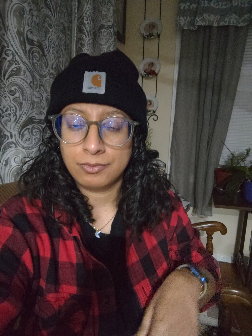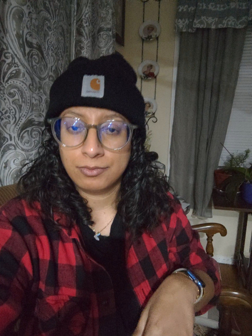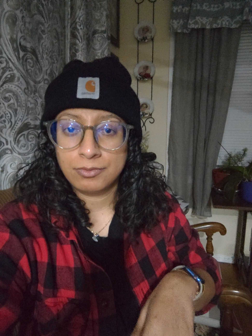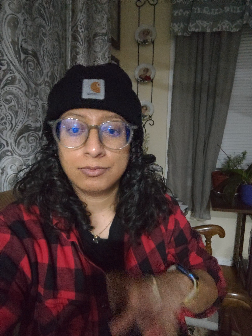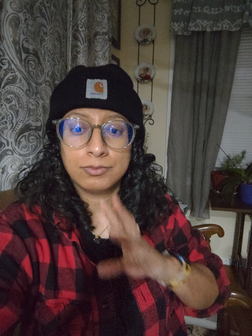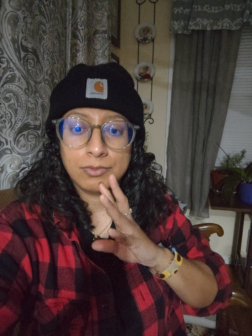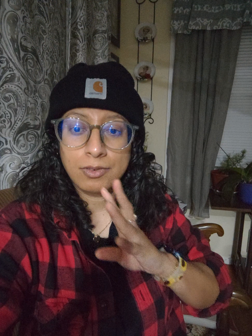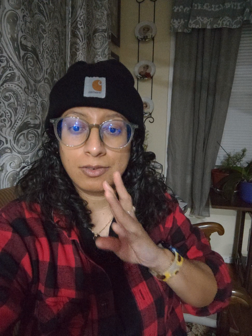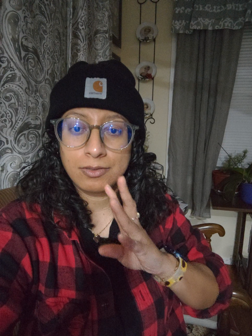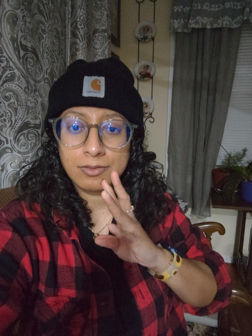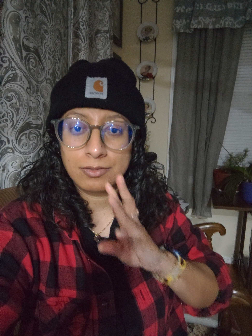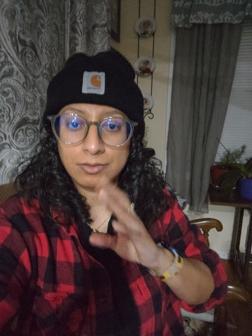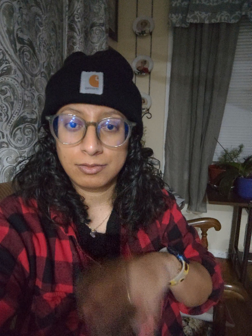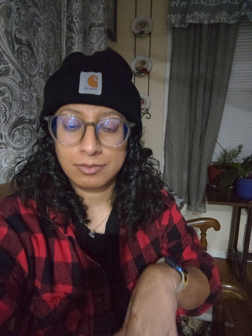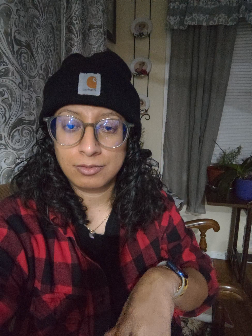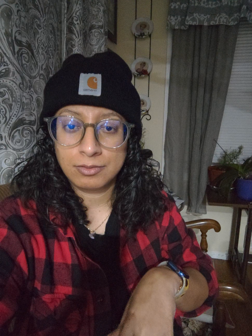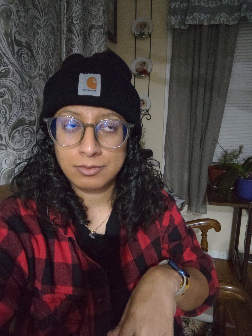talk